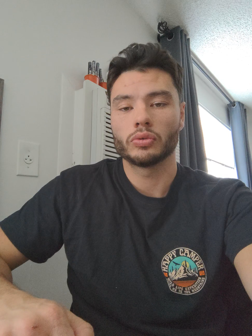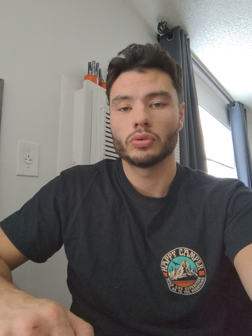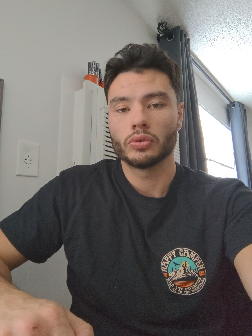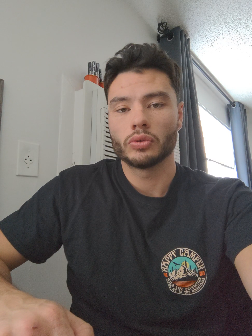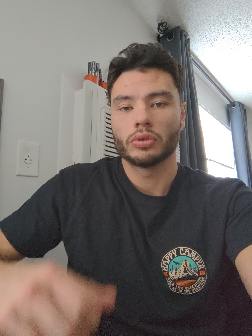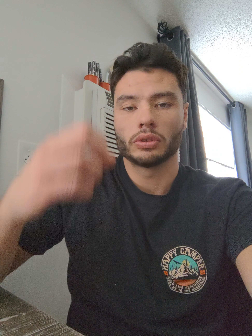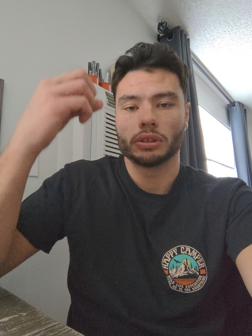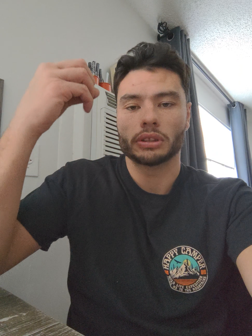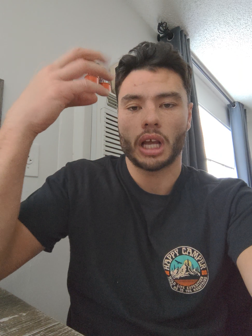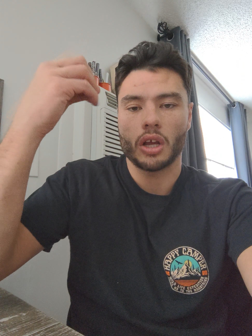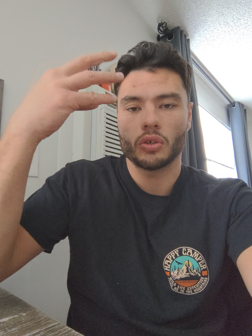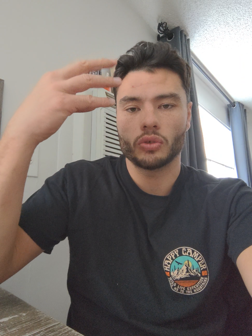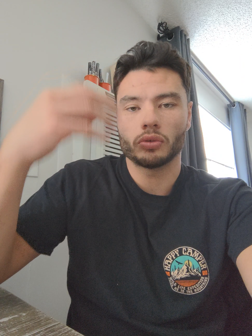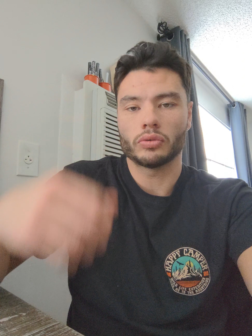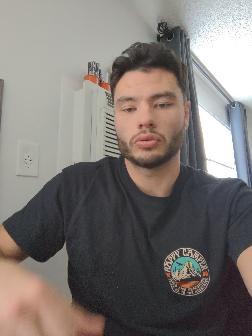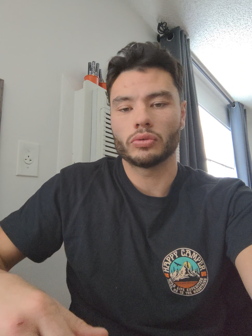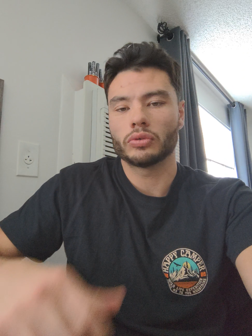shower